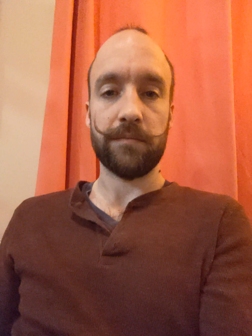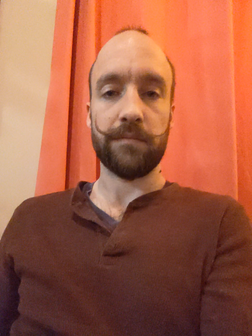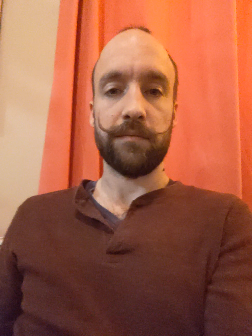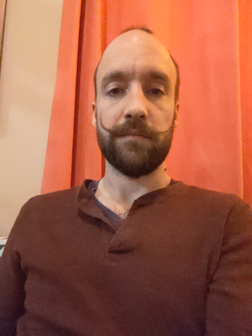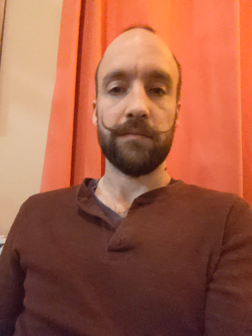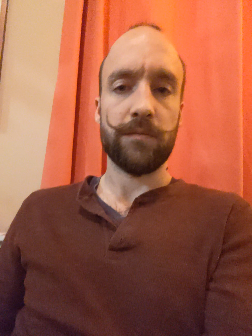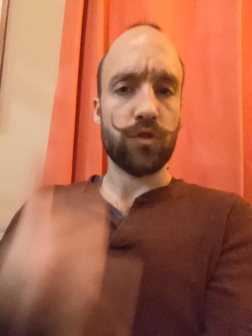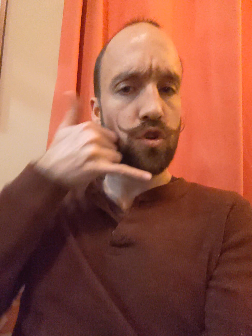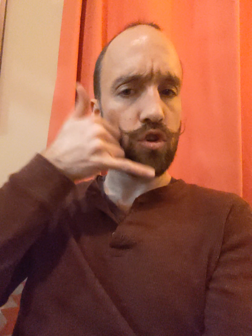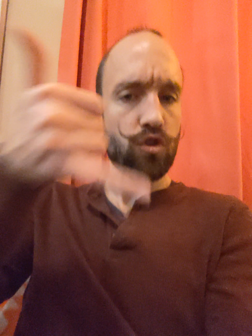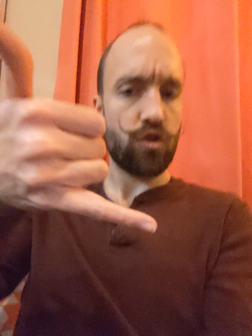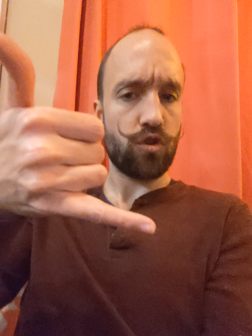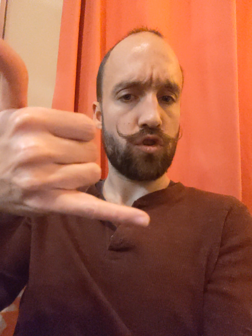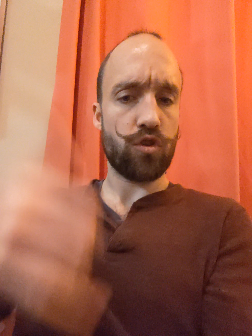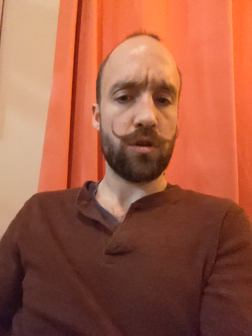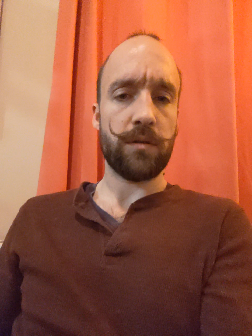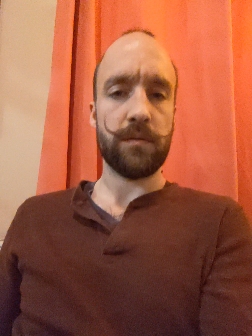call on the phone